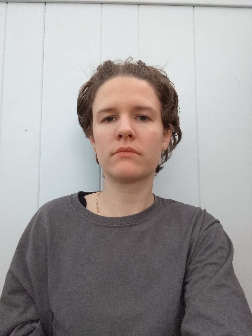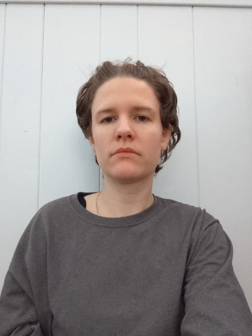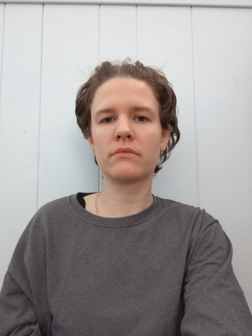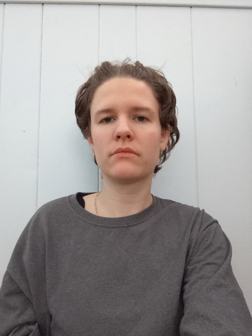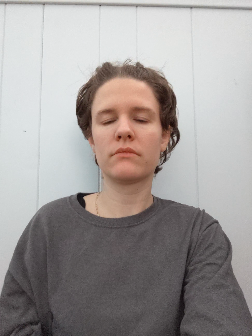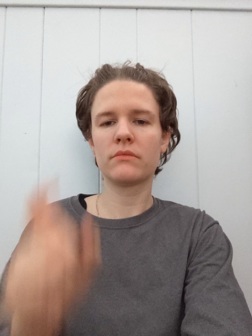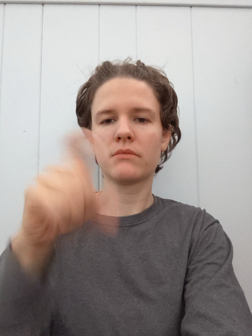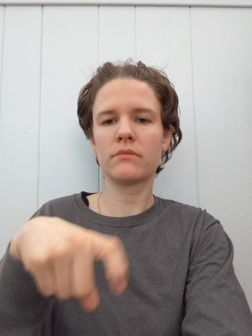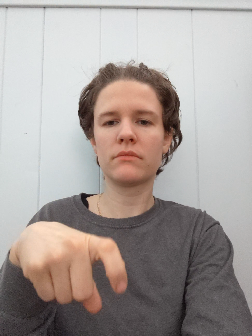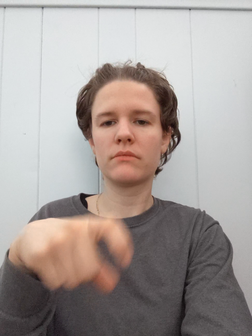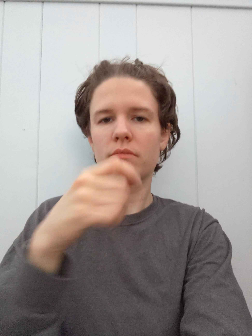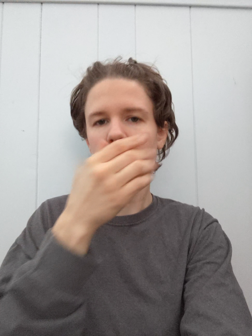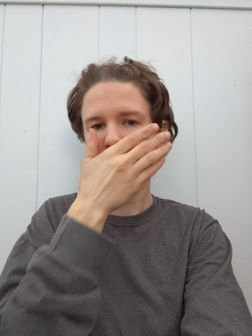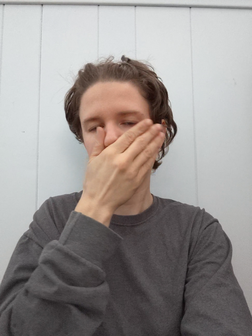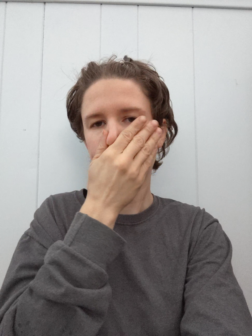have to